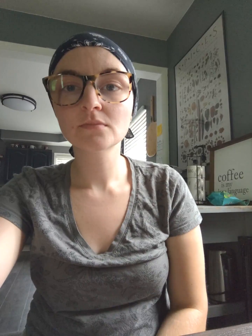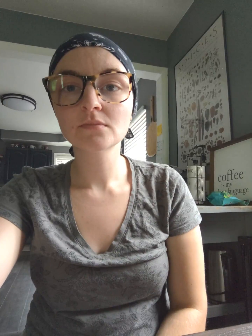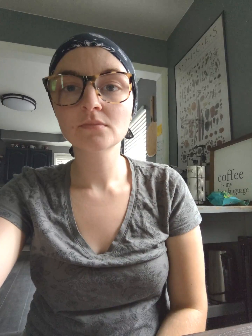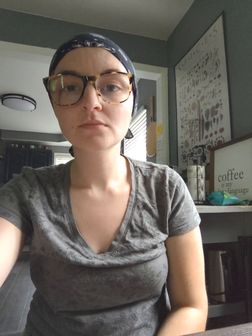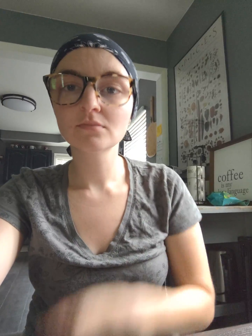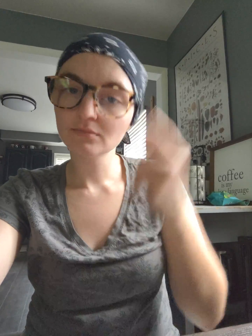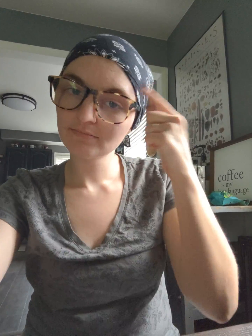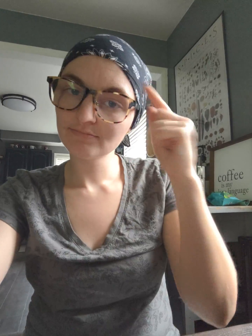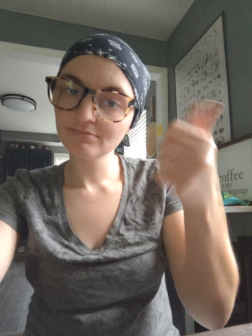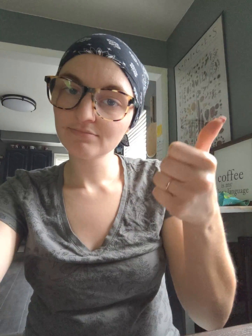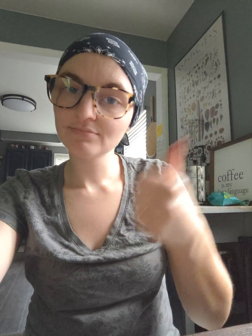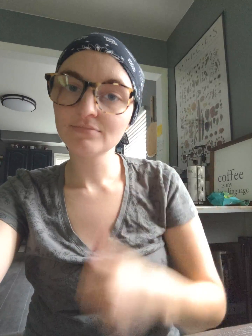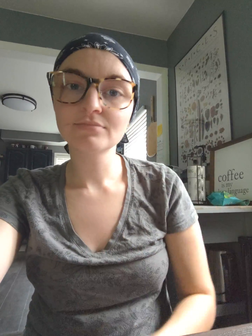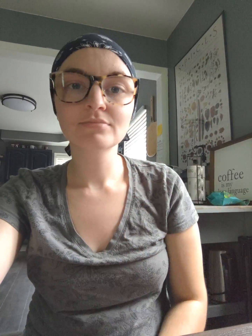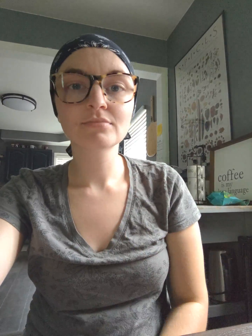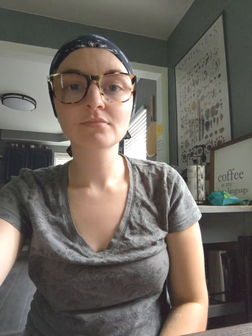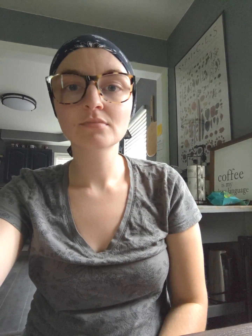dime